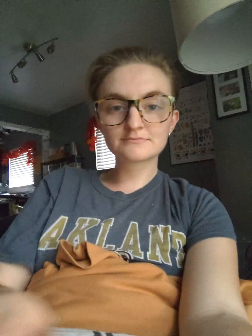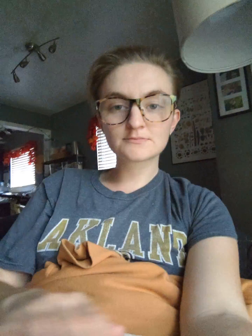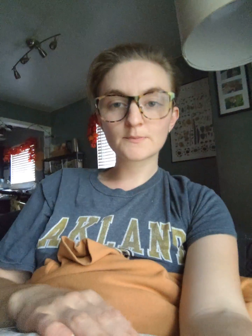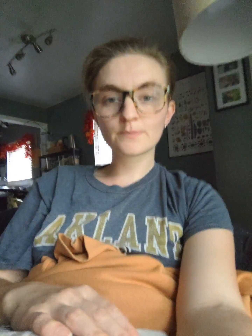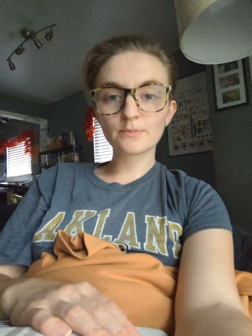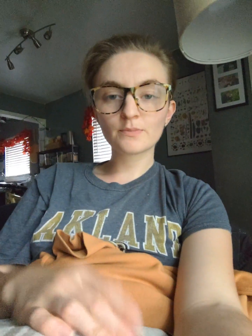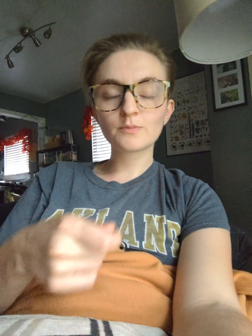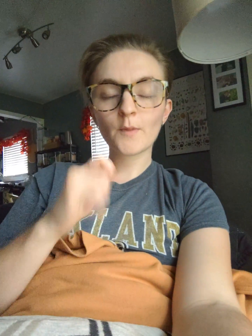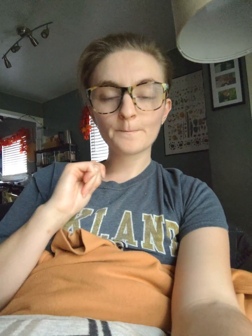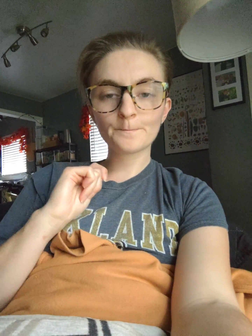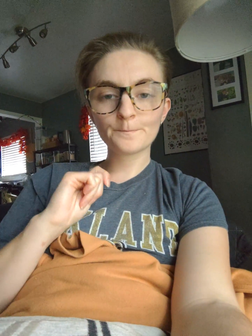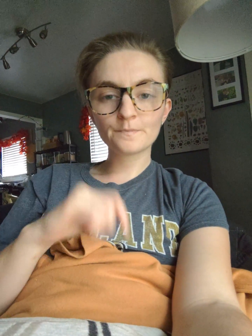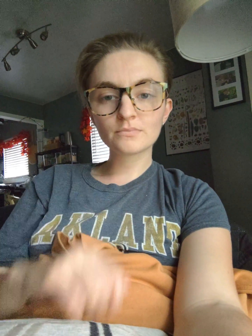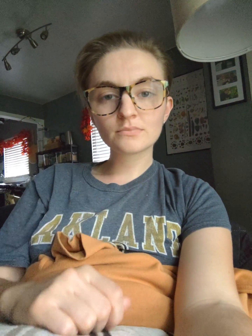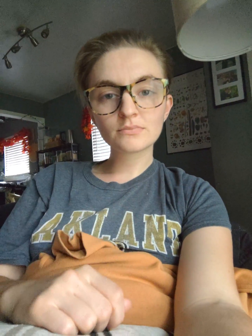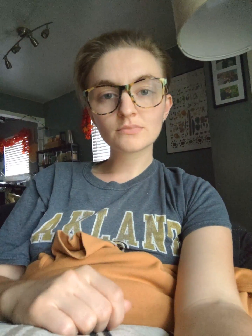rip